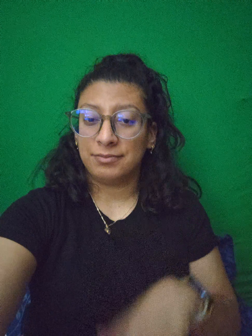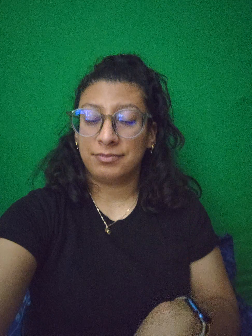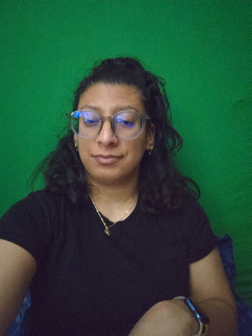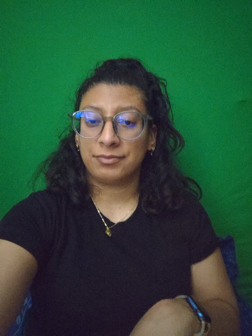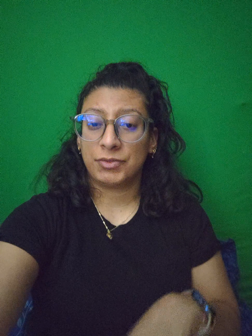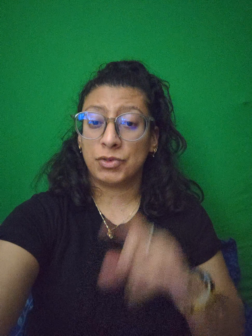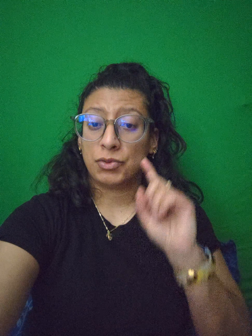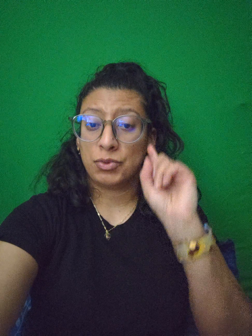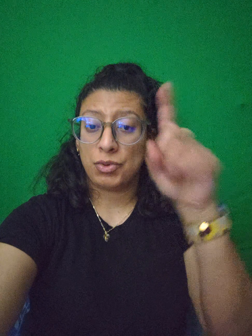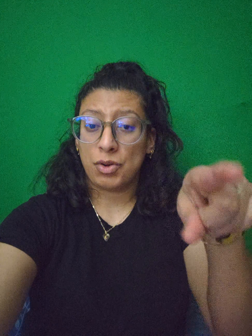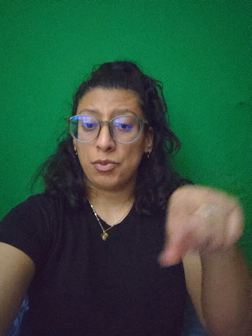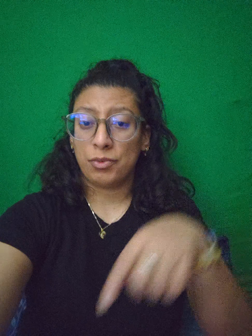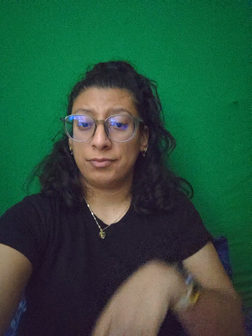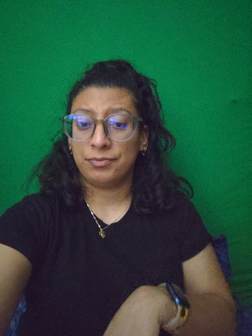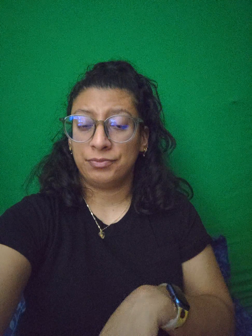go